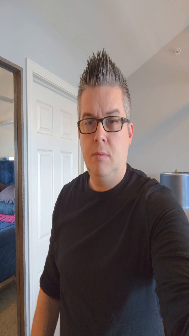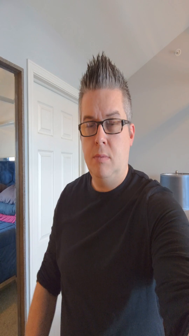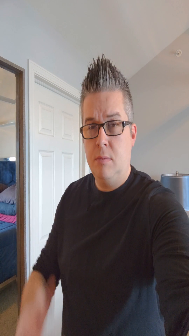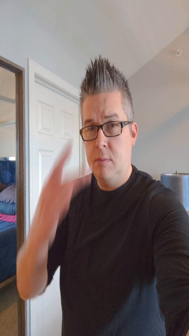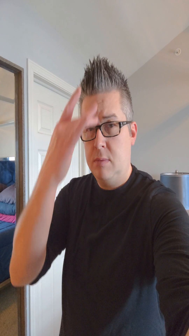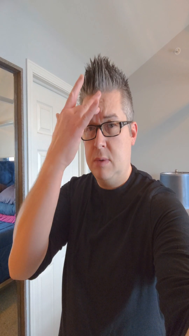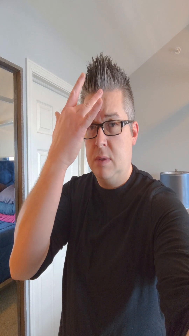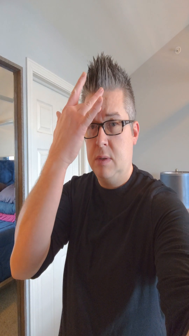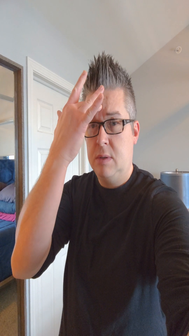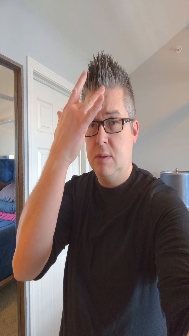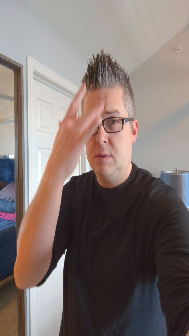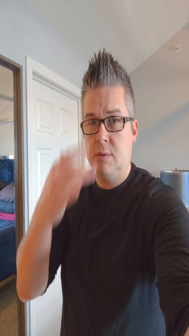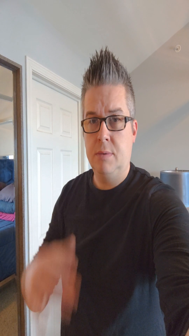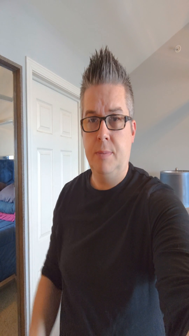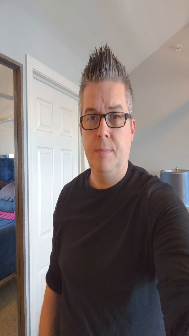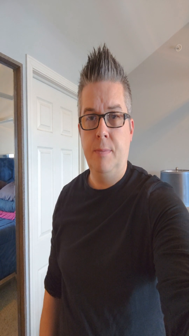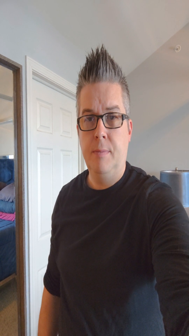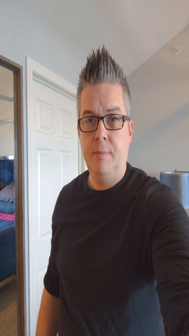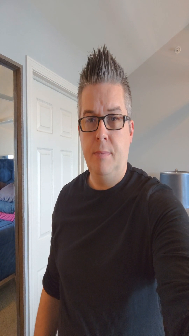sick